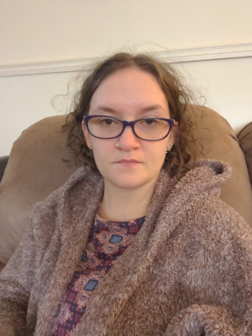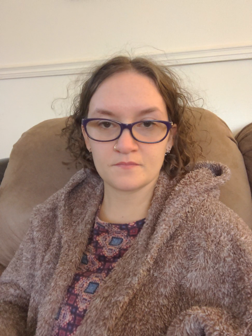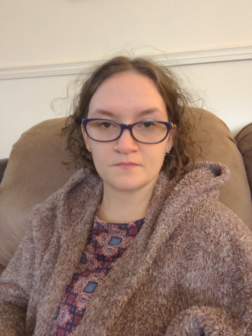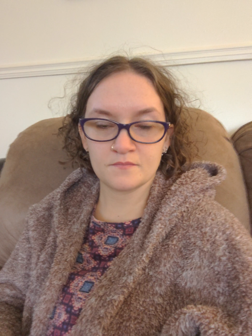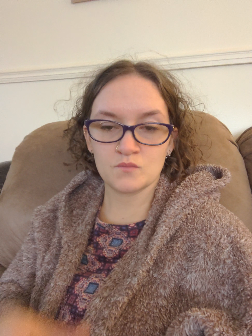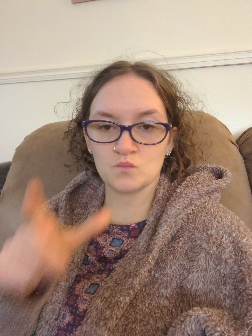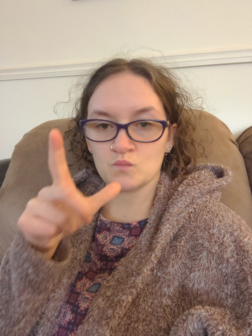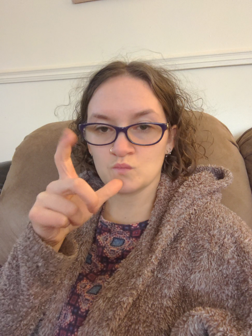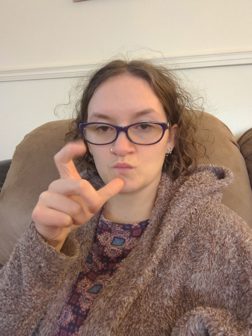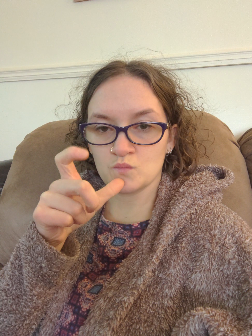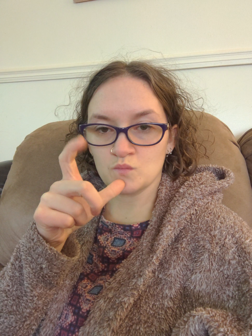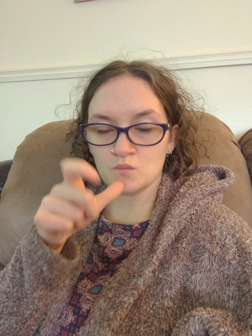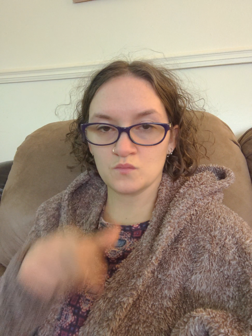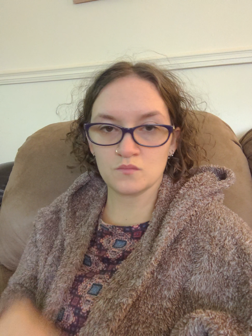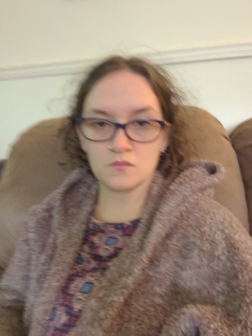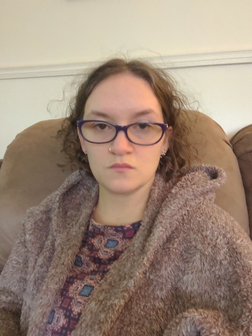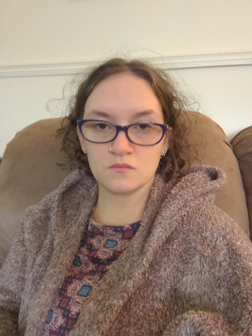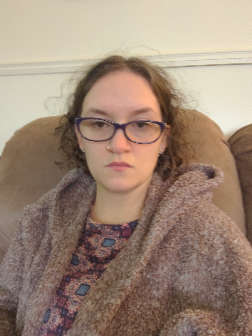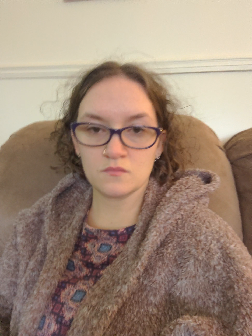who